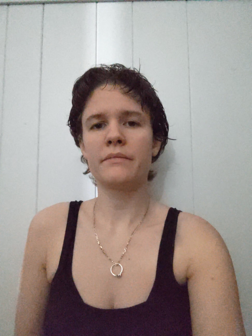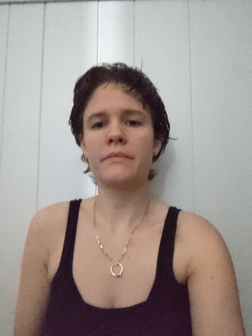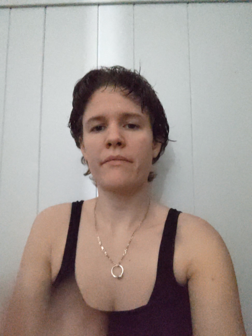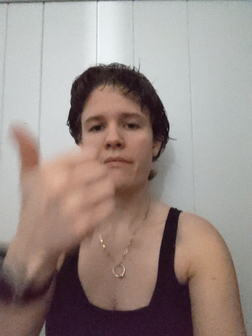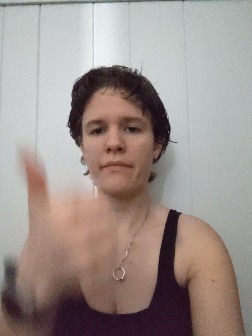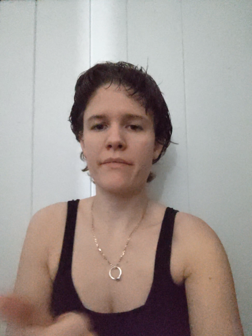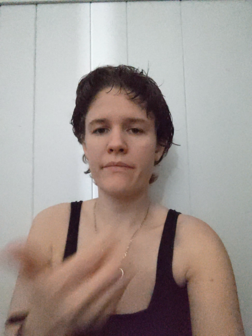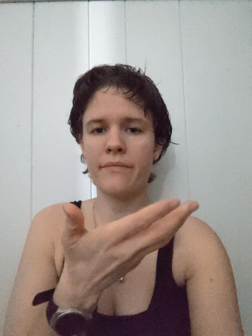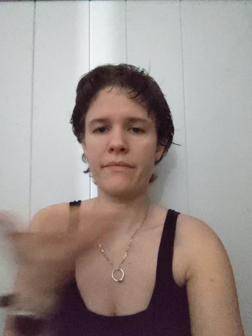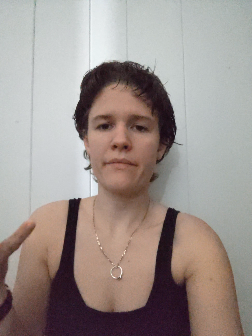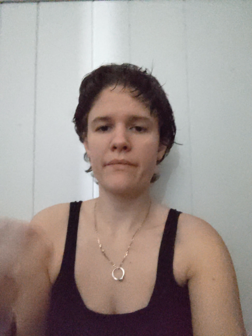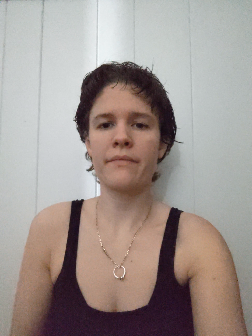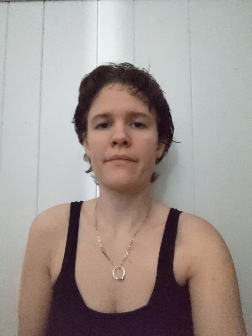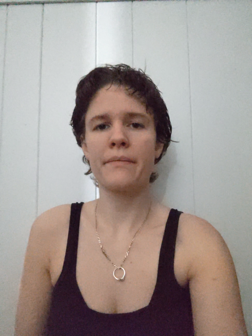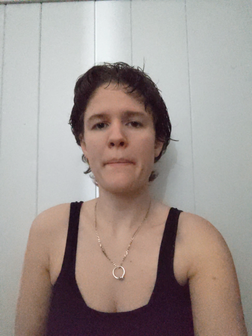every